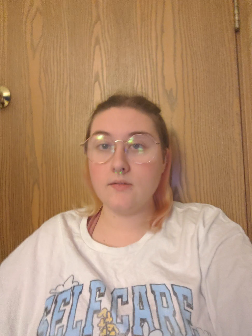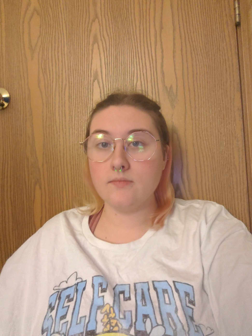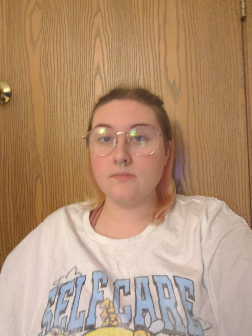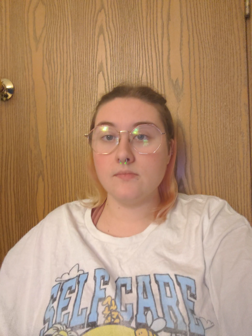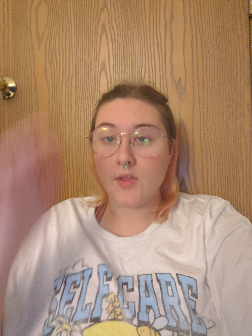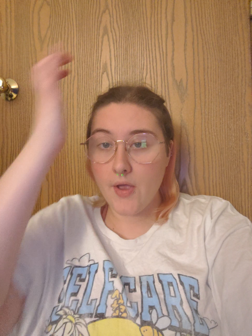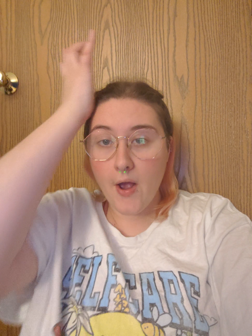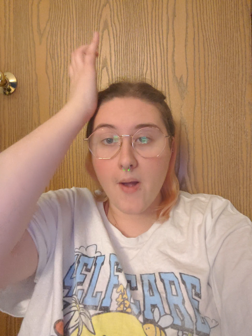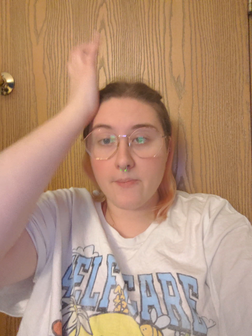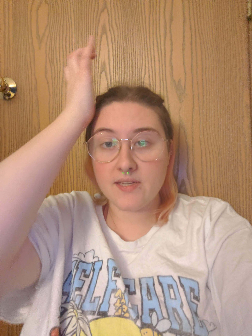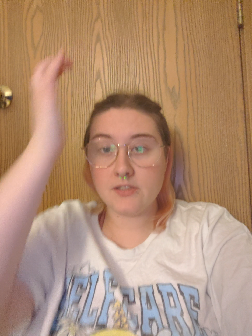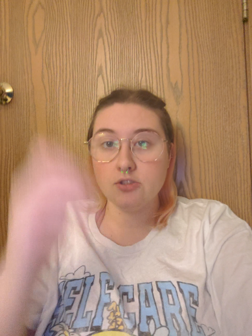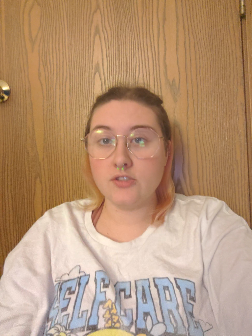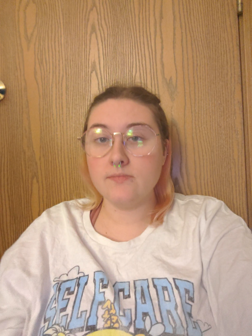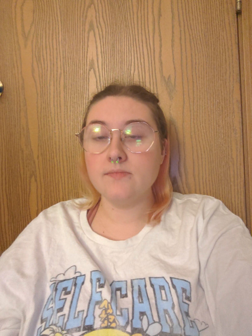garbage